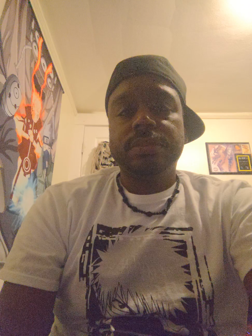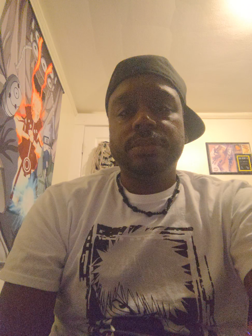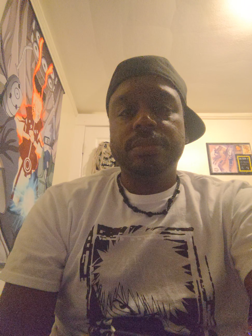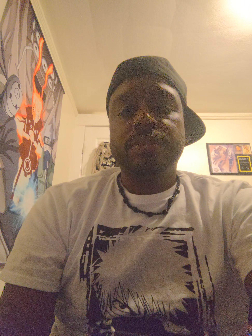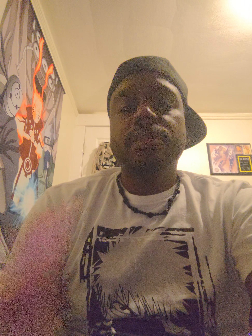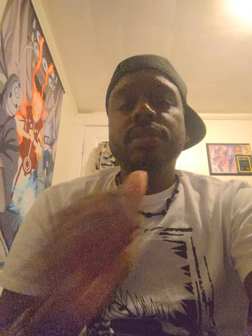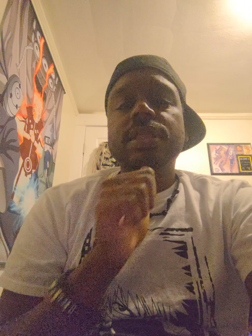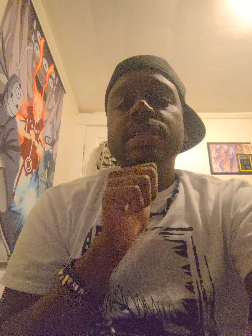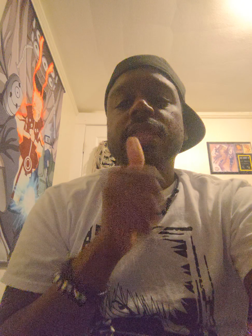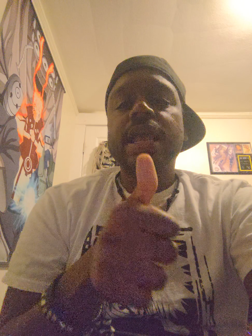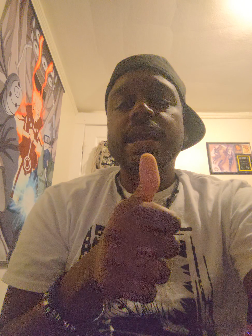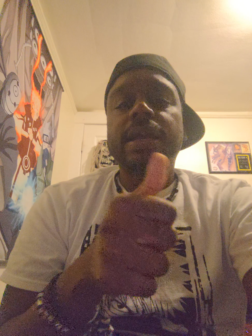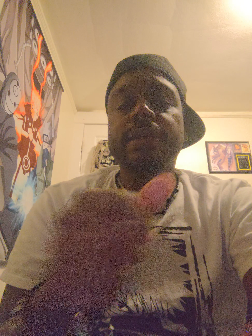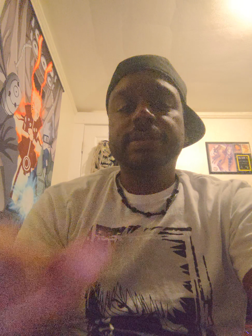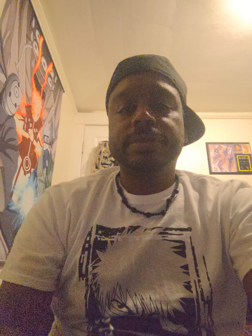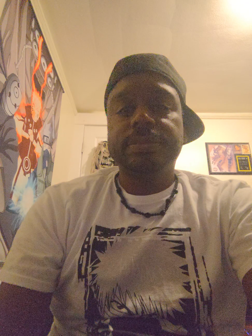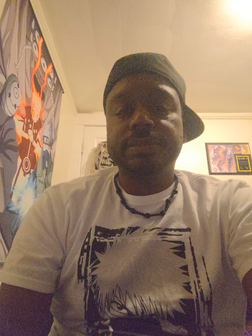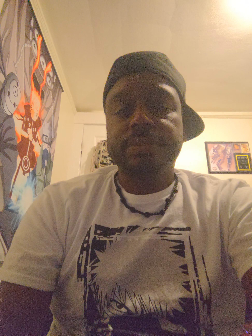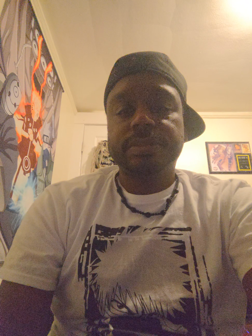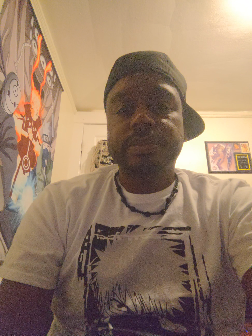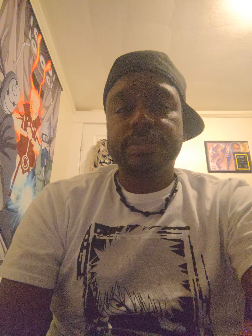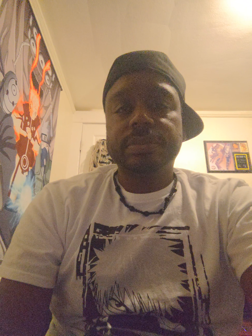not